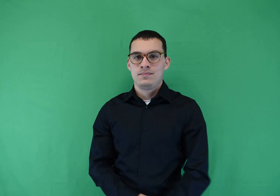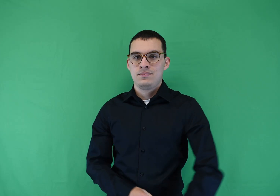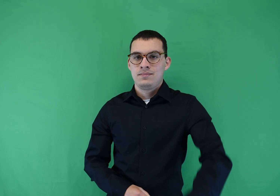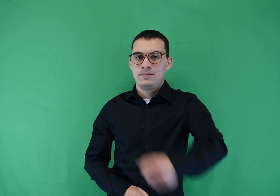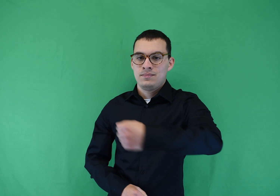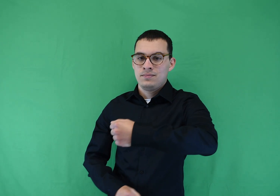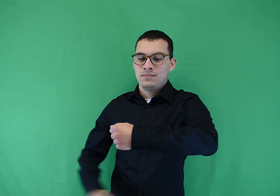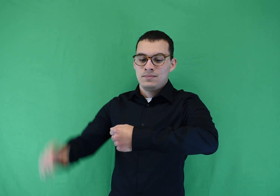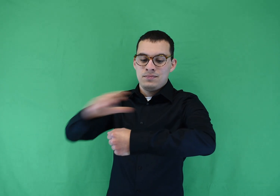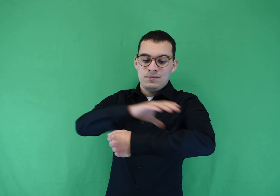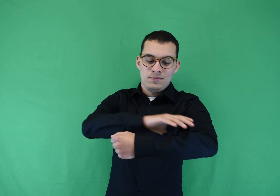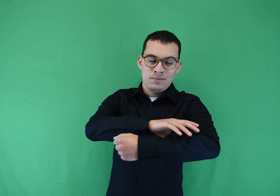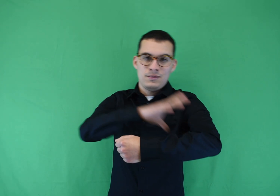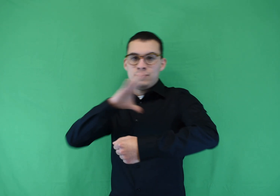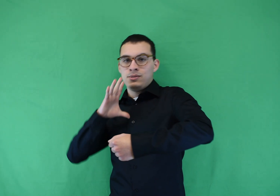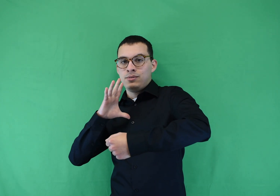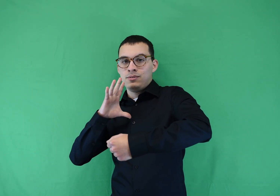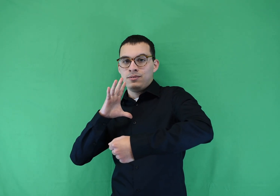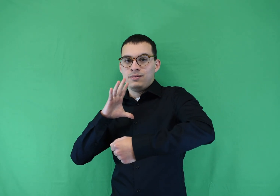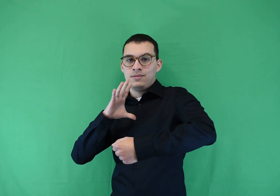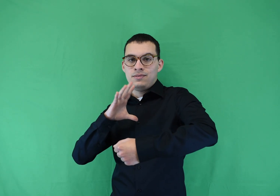brazo hinchado